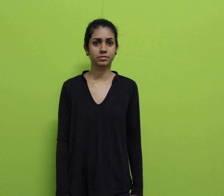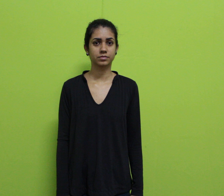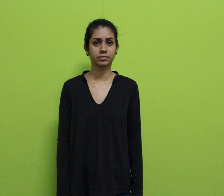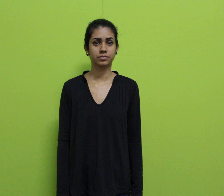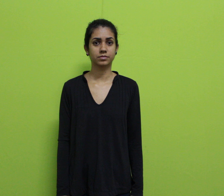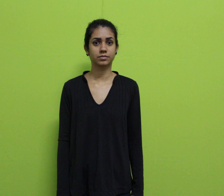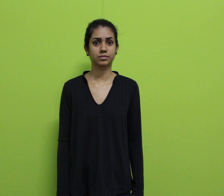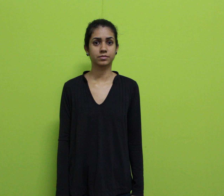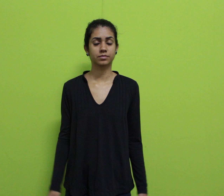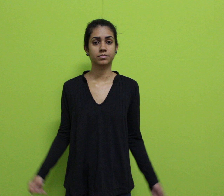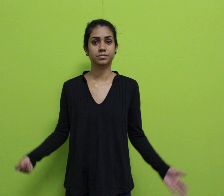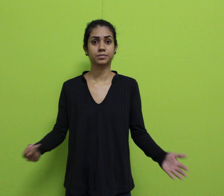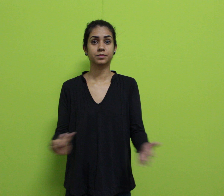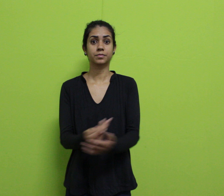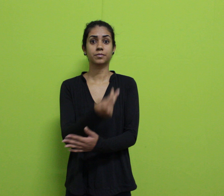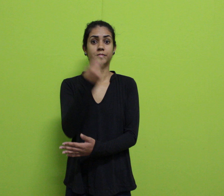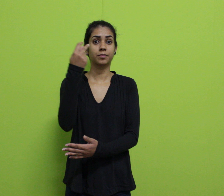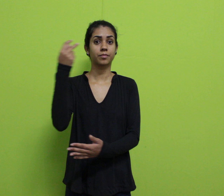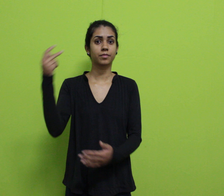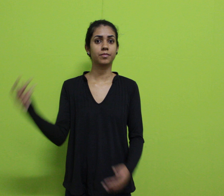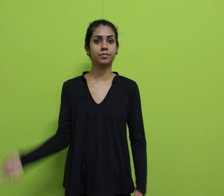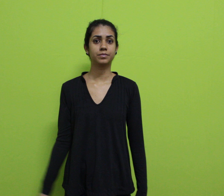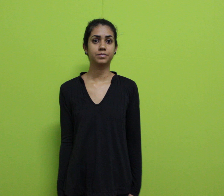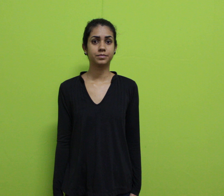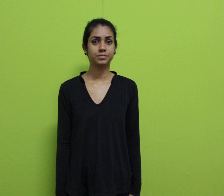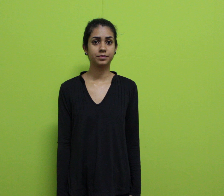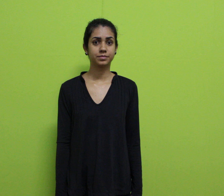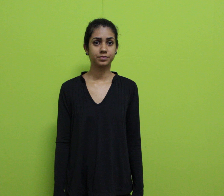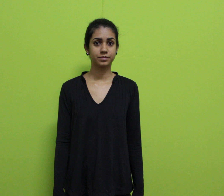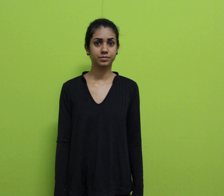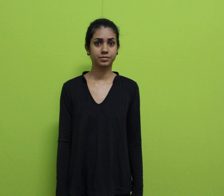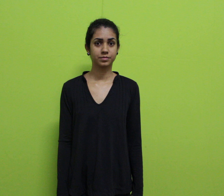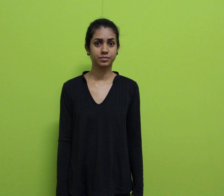acontecer